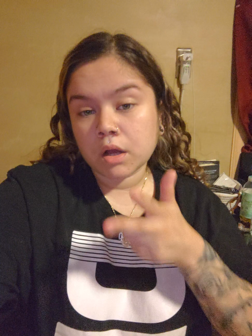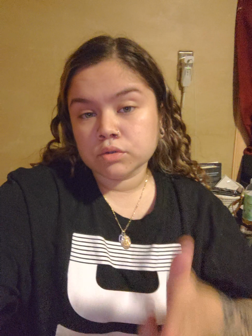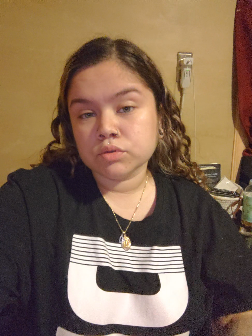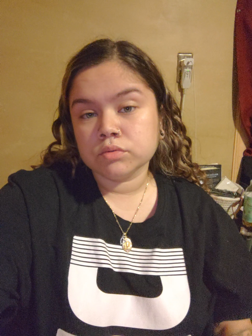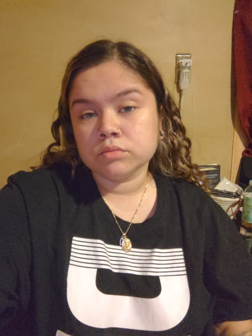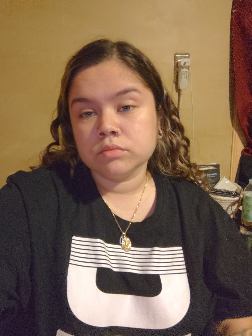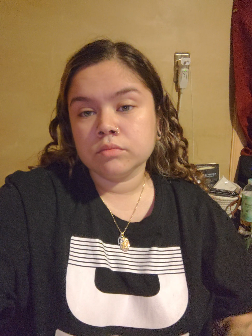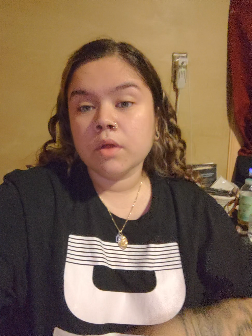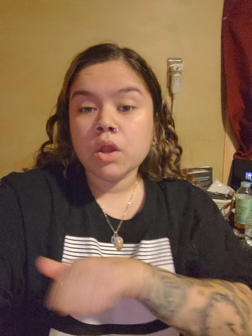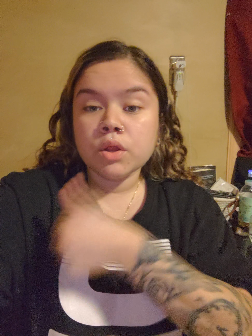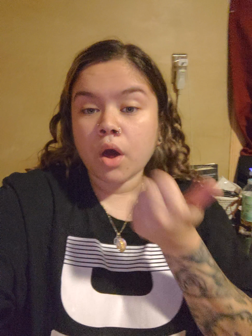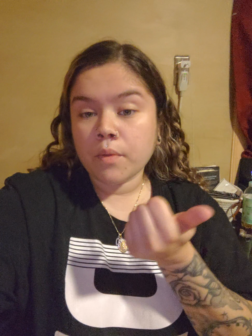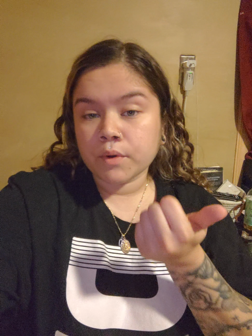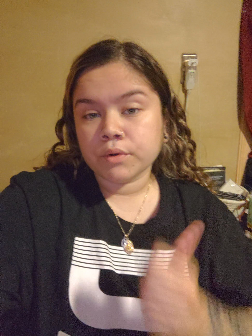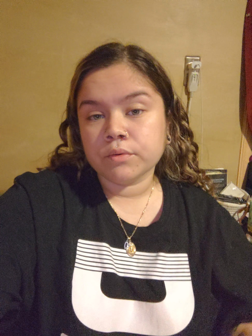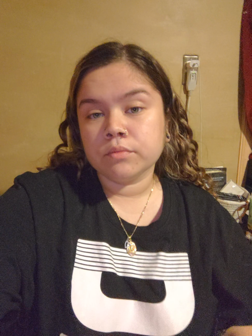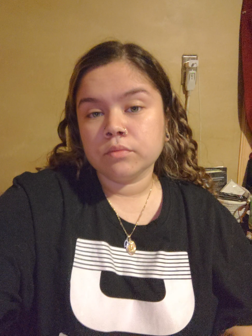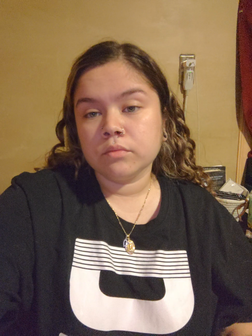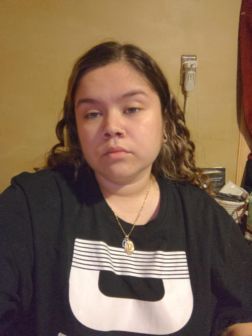other